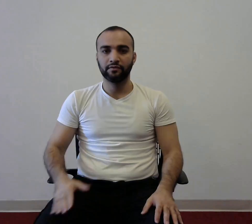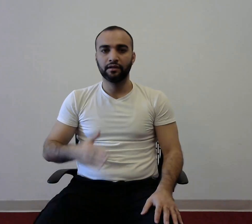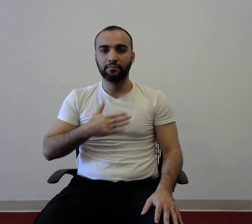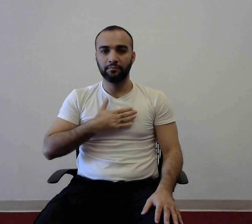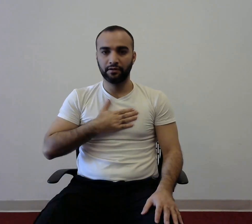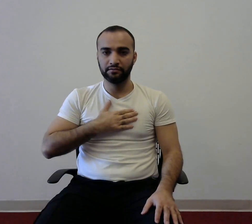mən